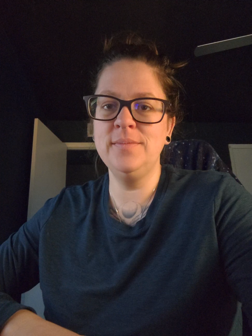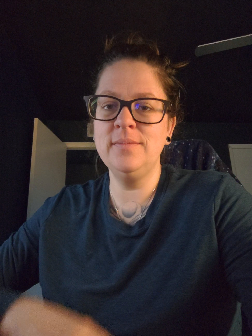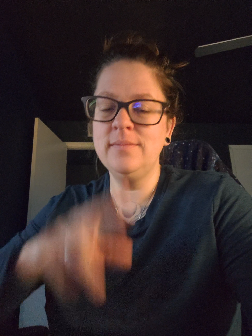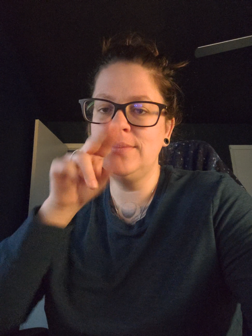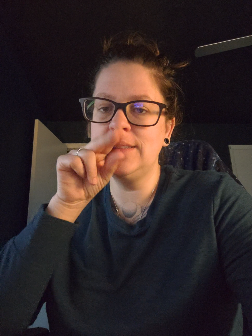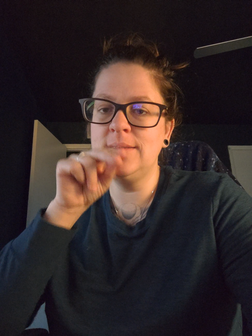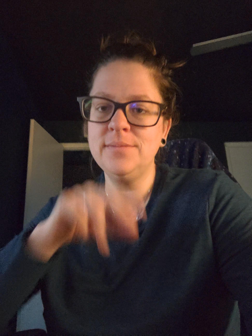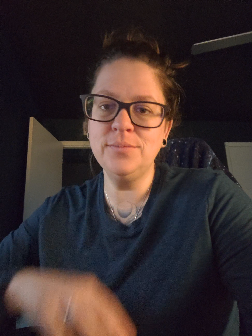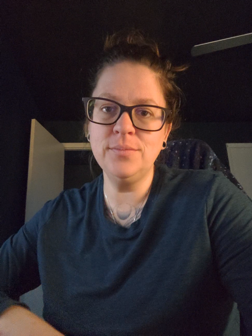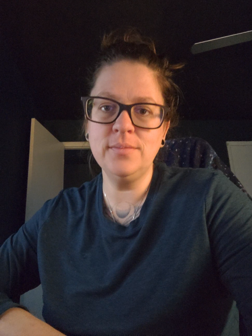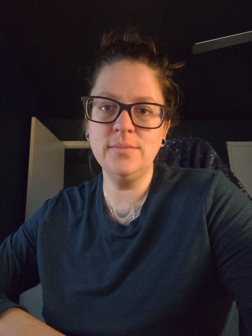duck